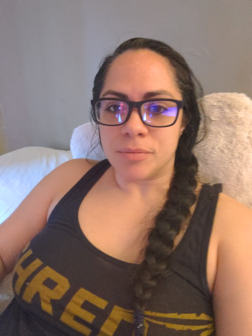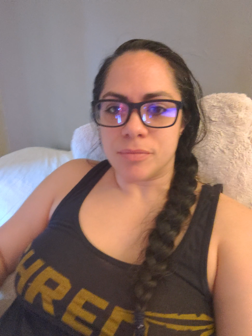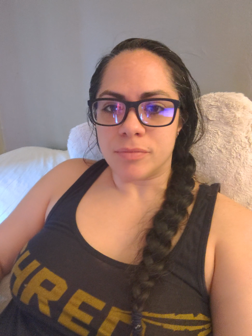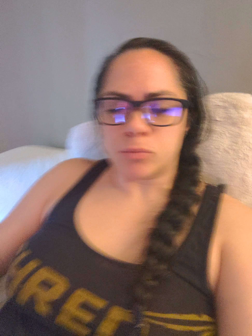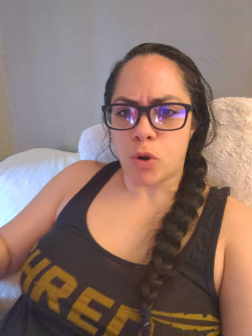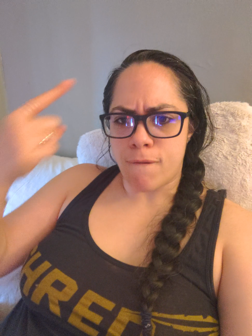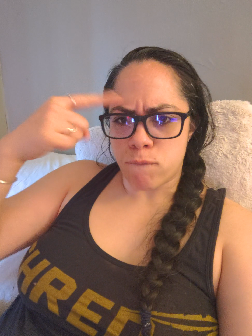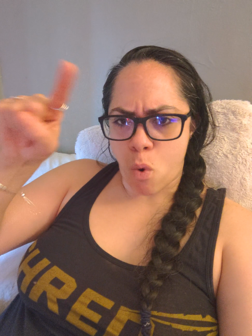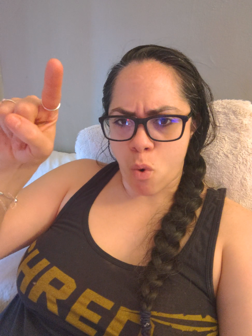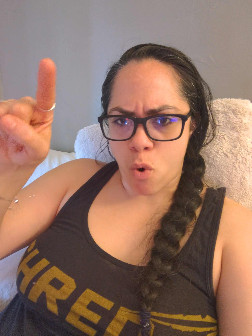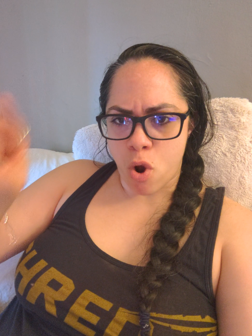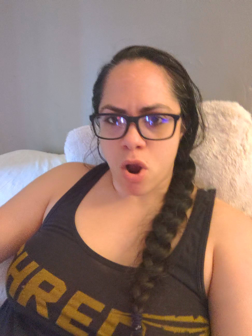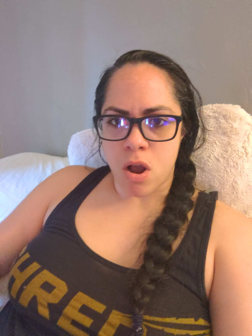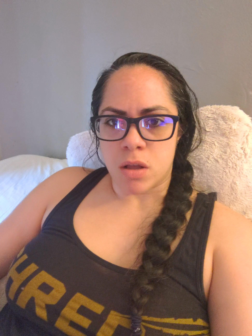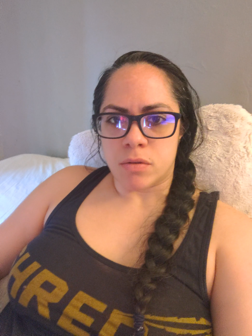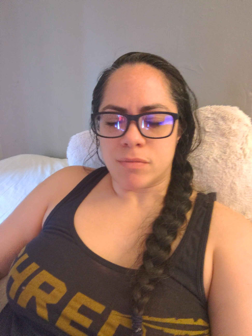for